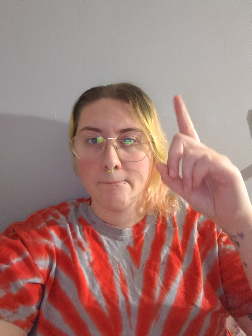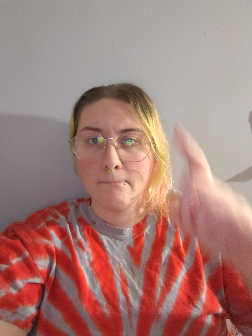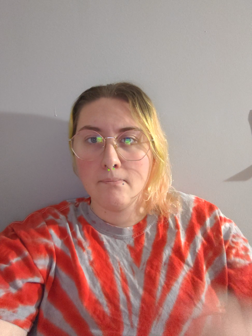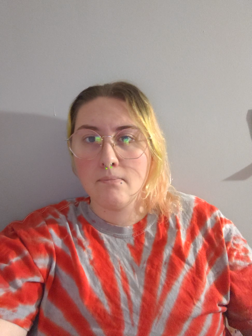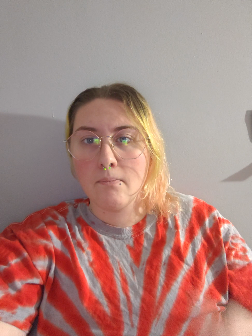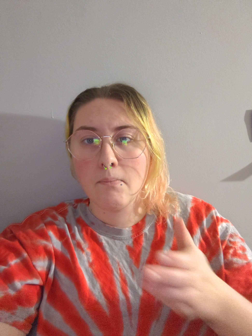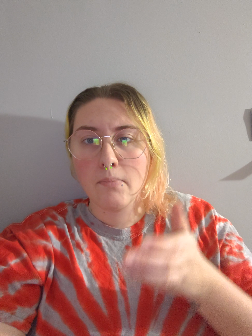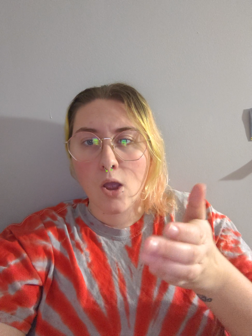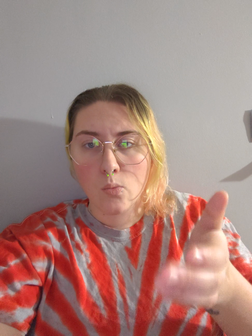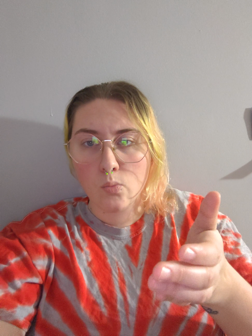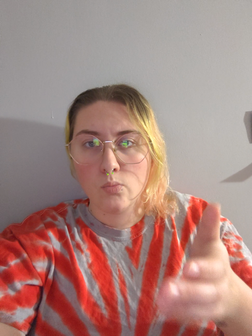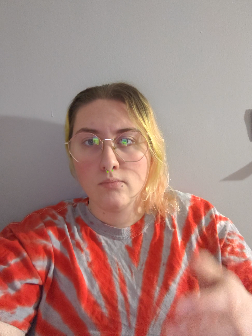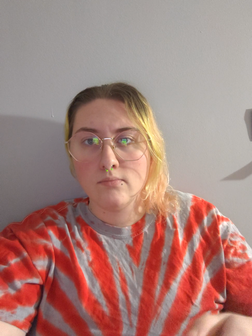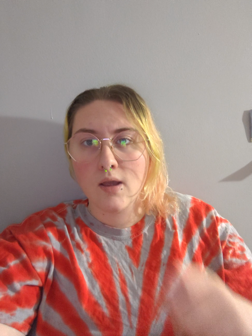boat